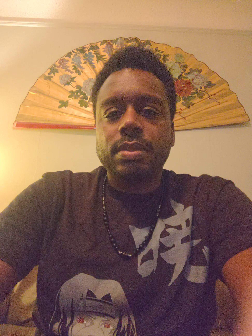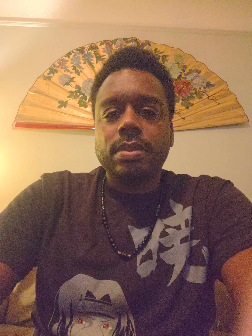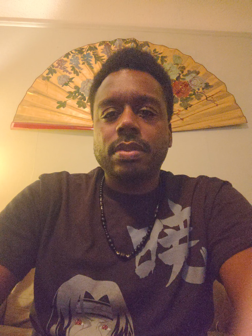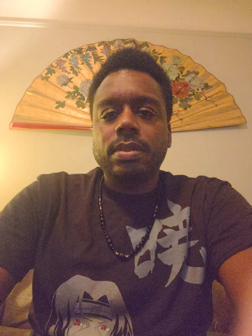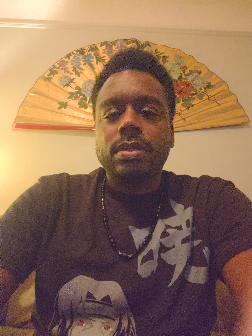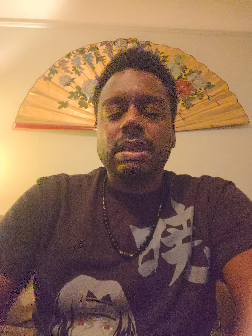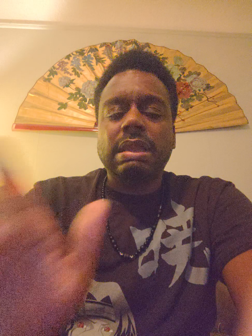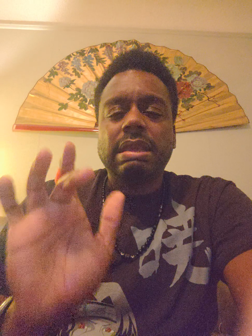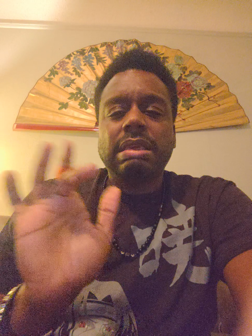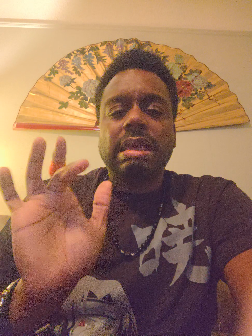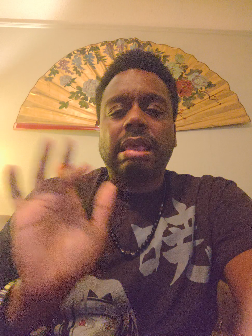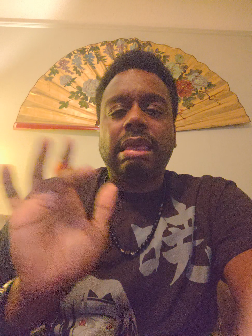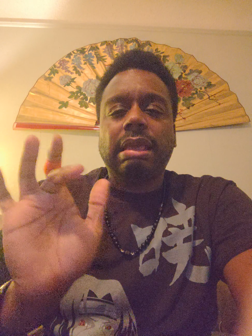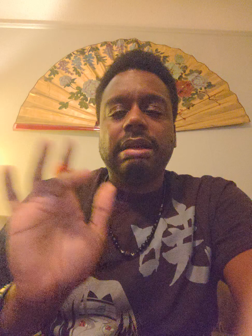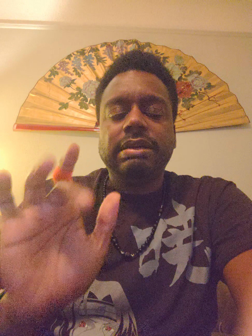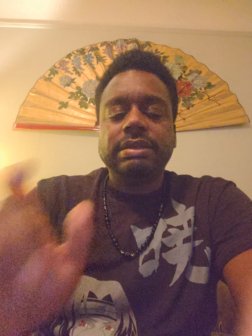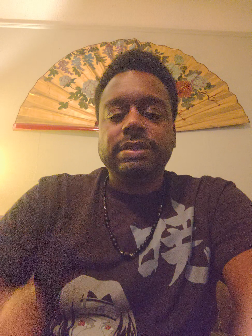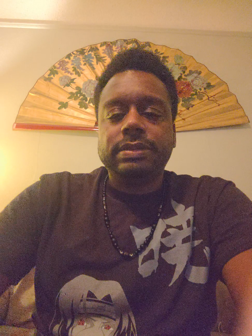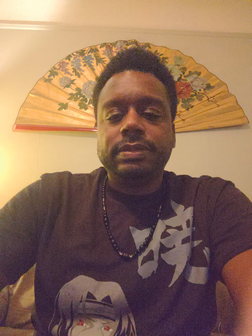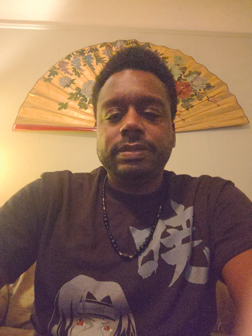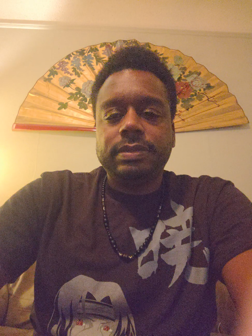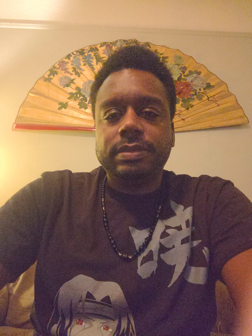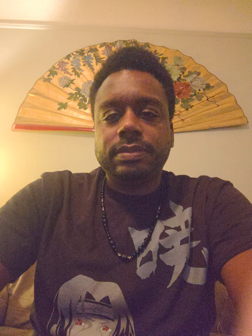yucky